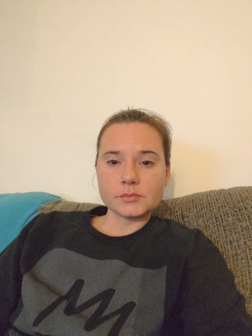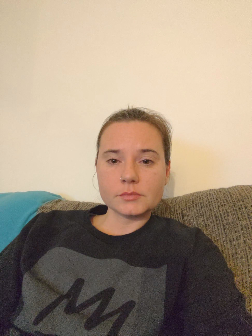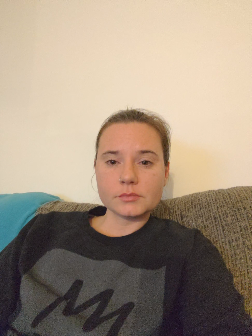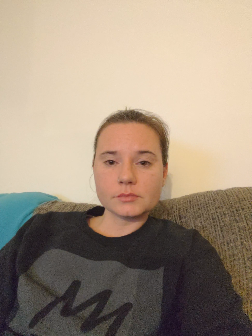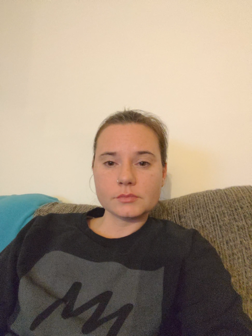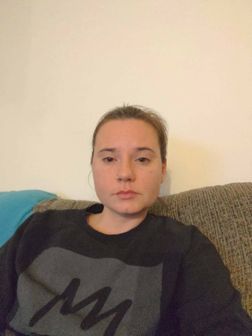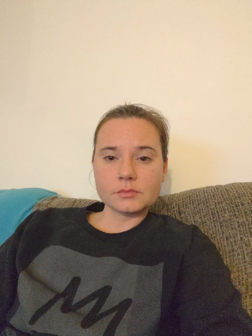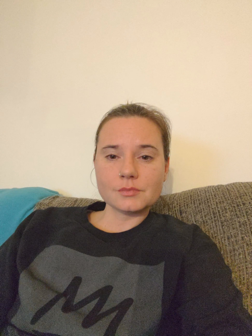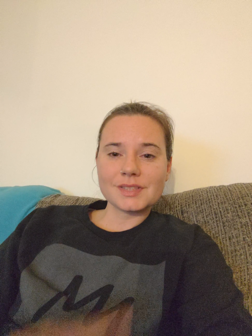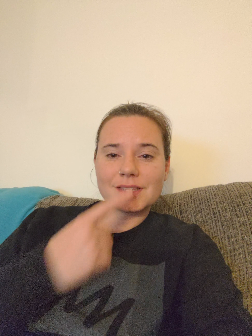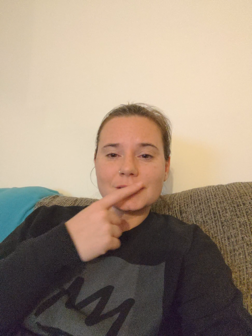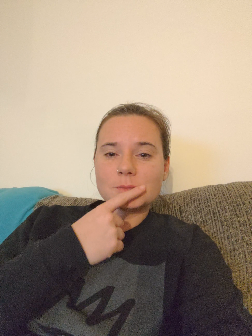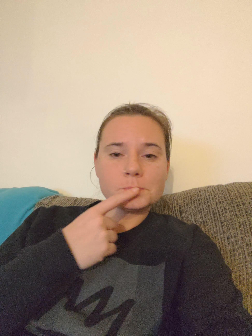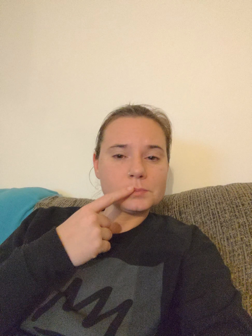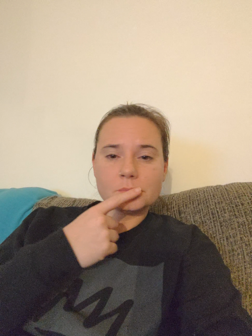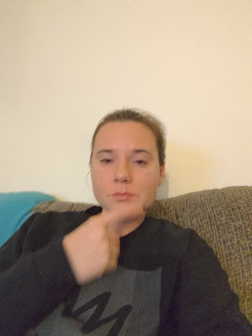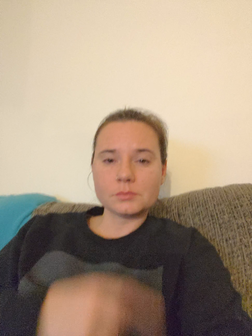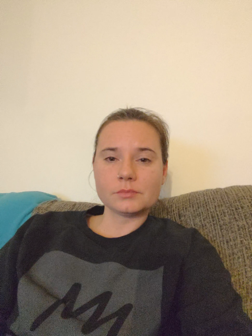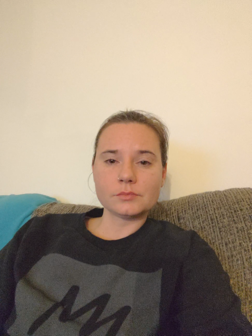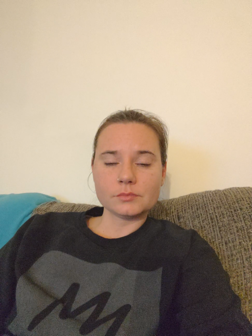lips